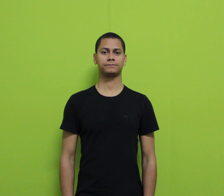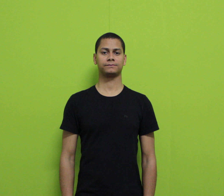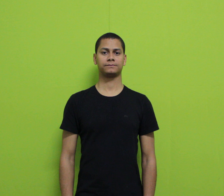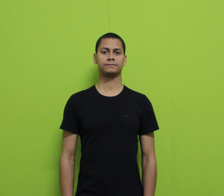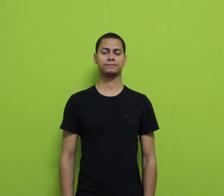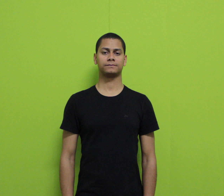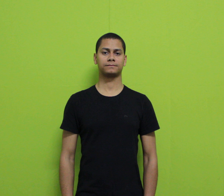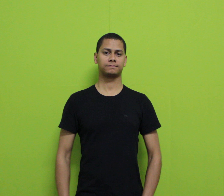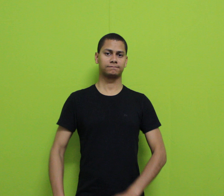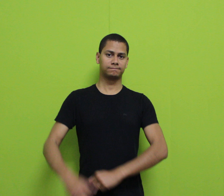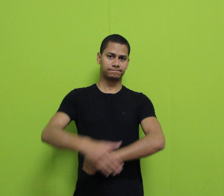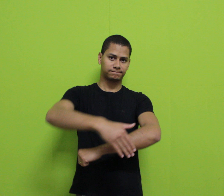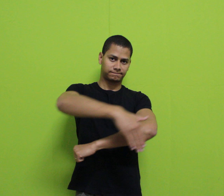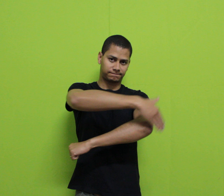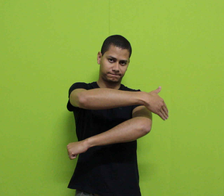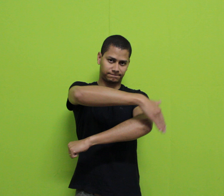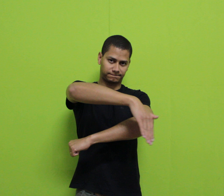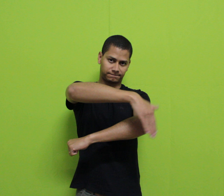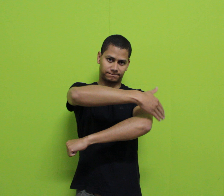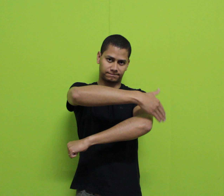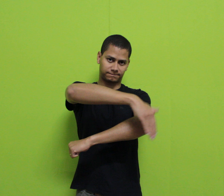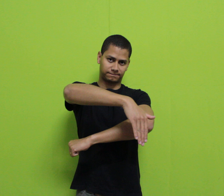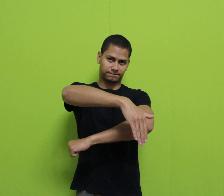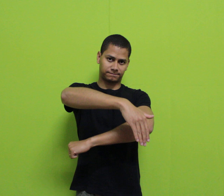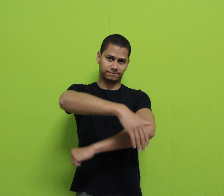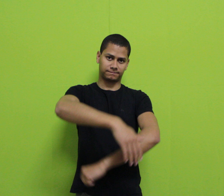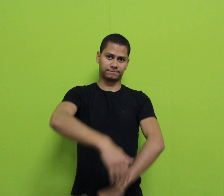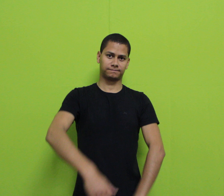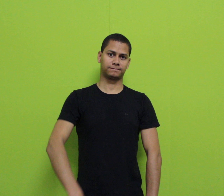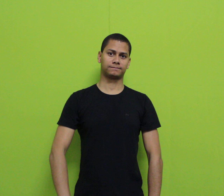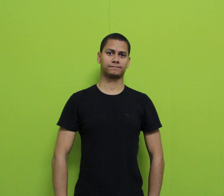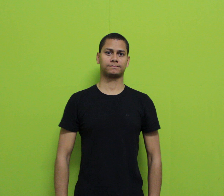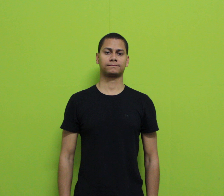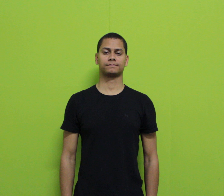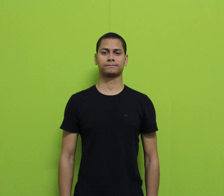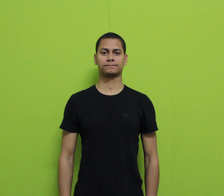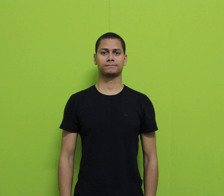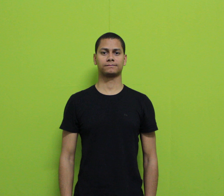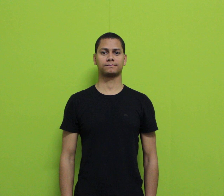esquina